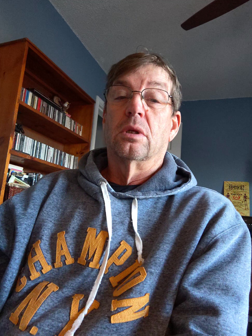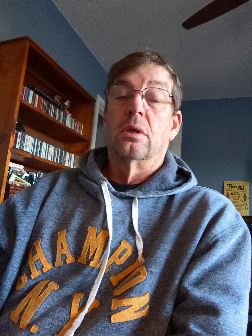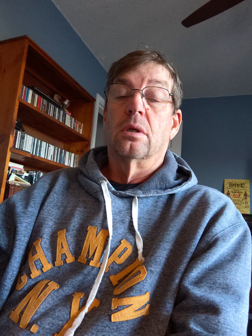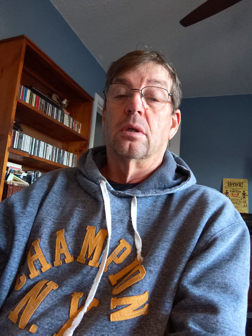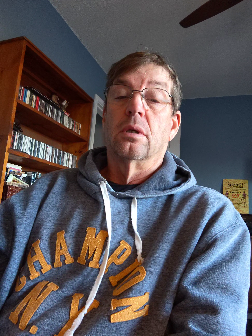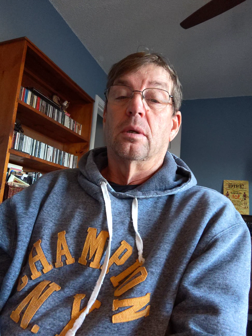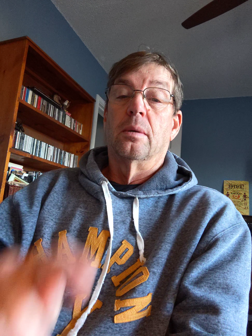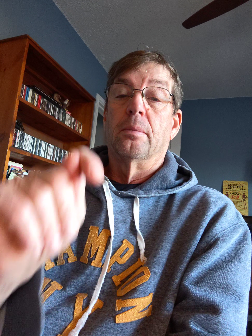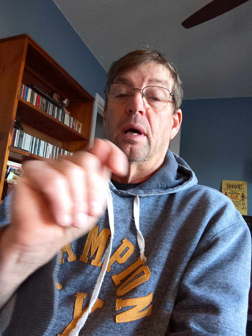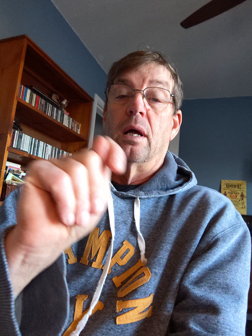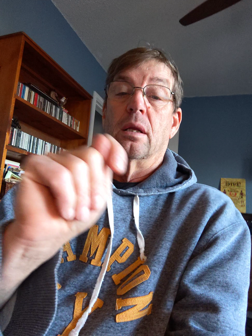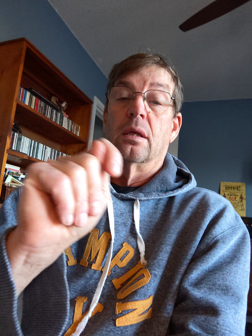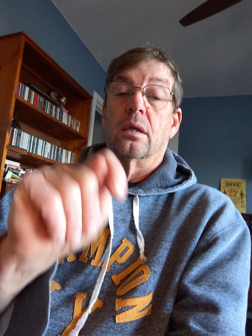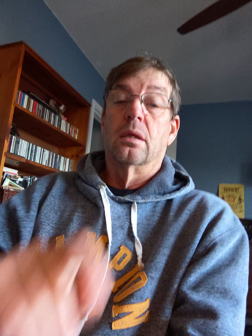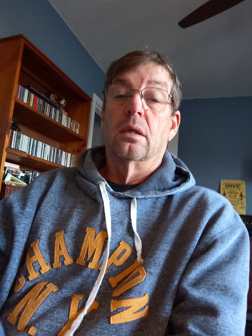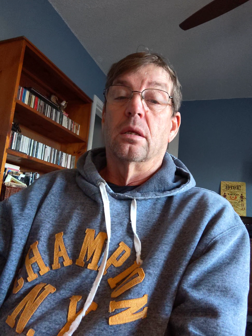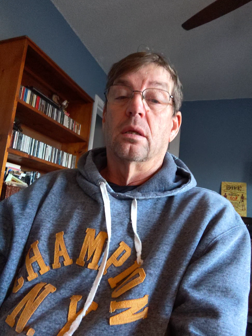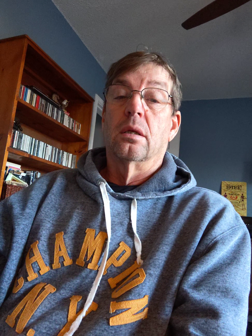potty